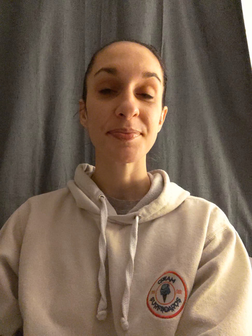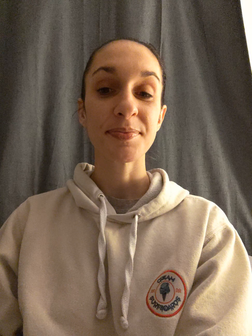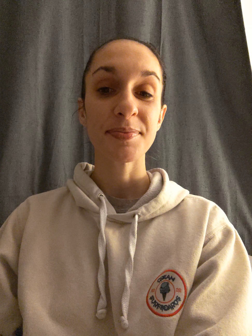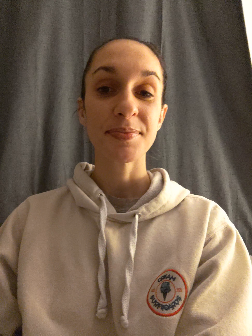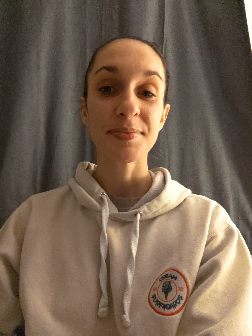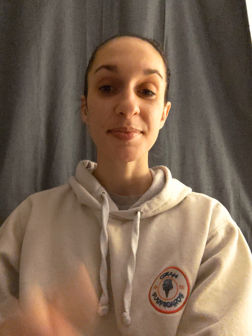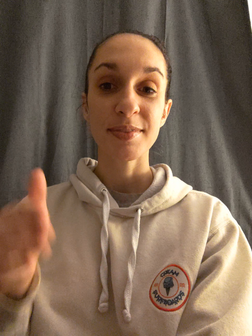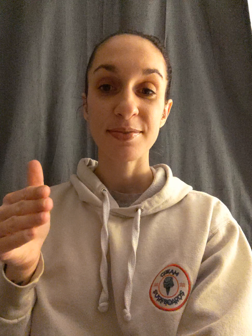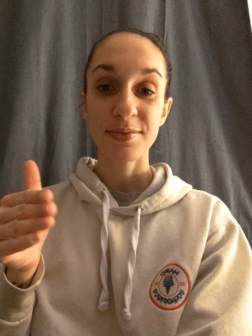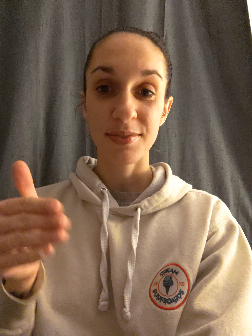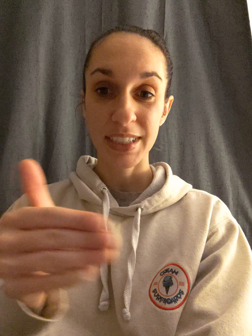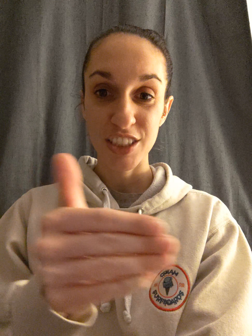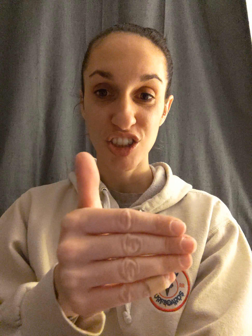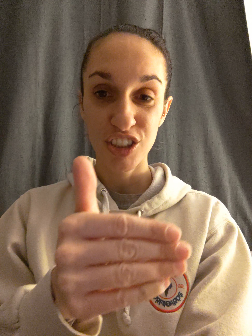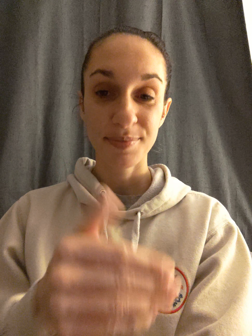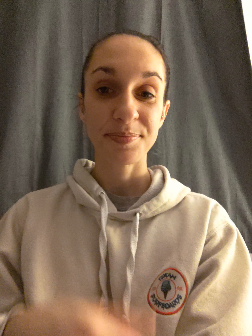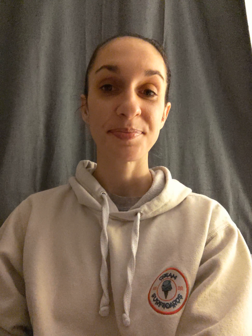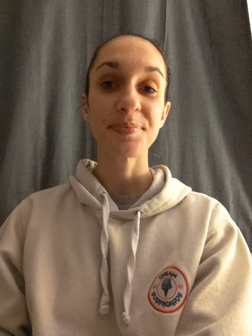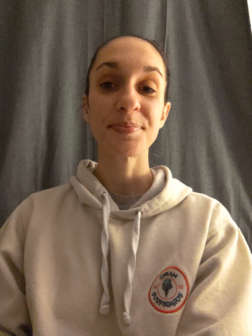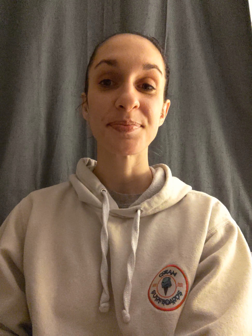fish